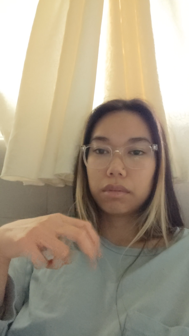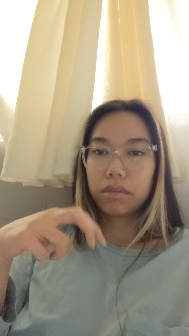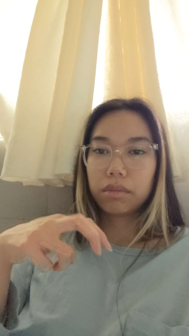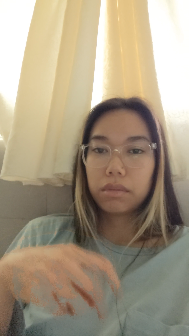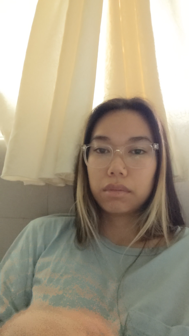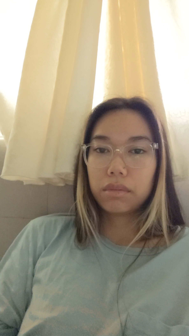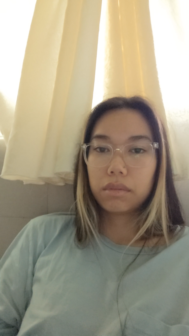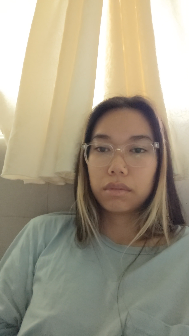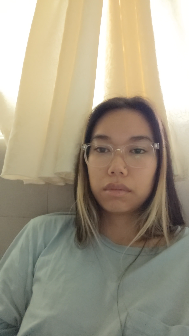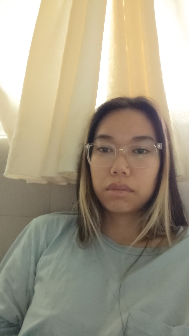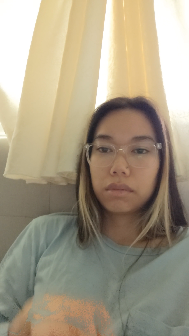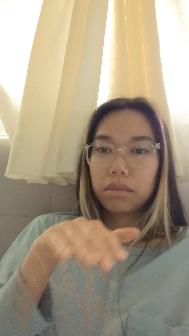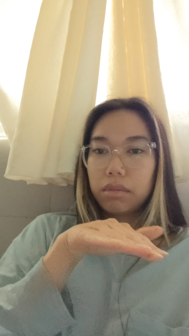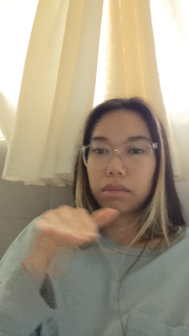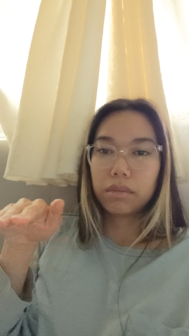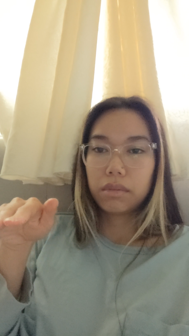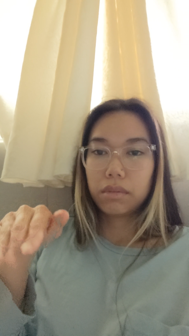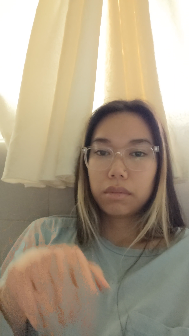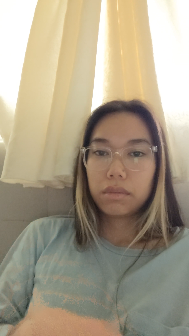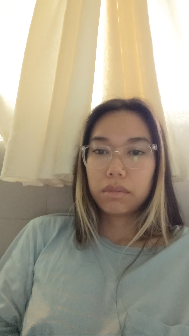nice